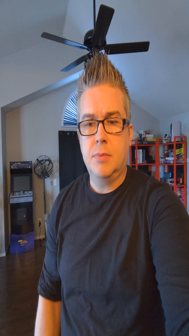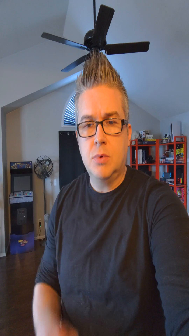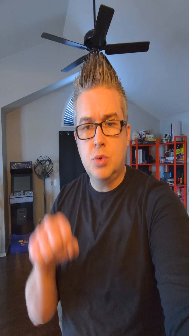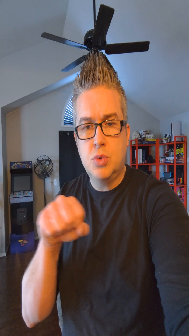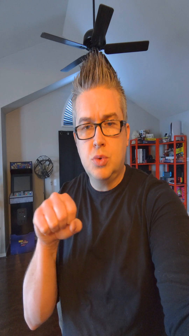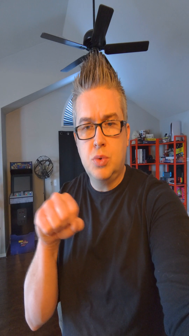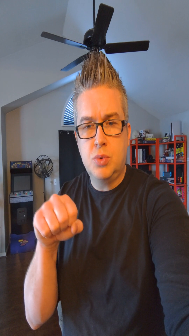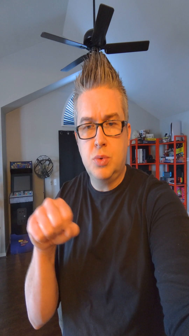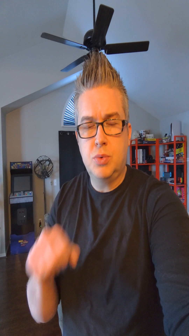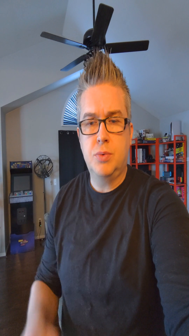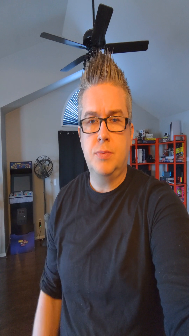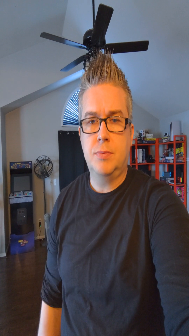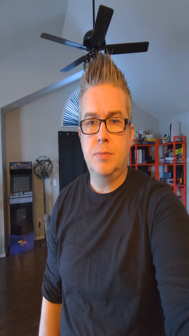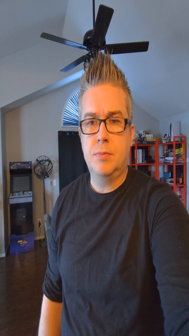shoe